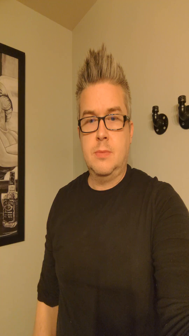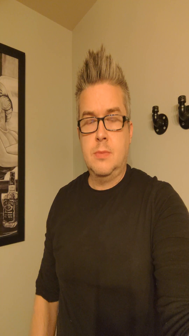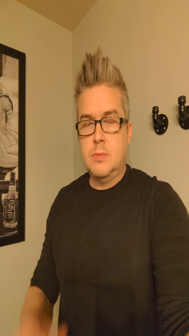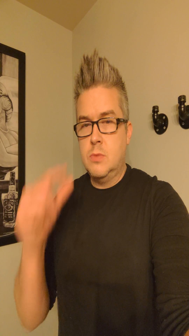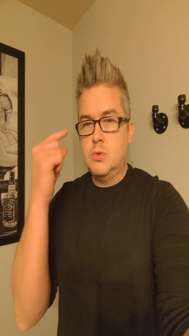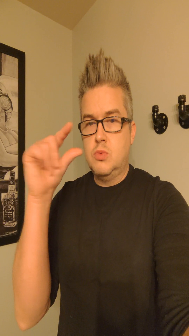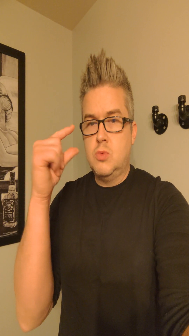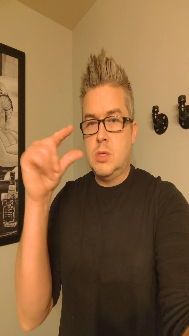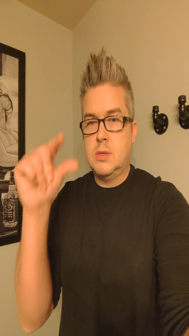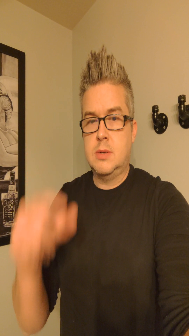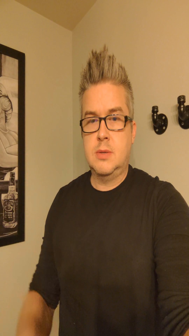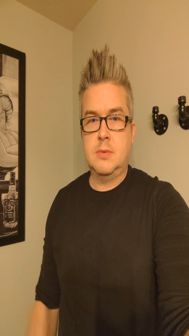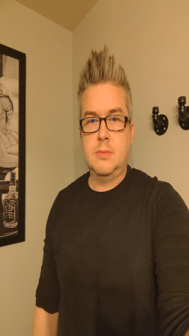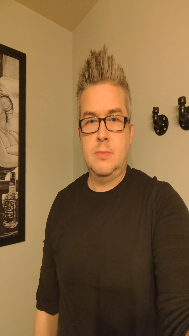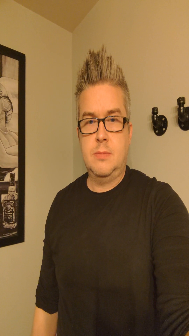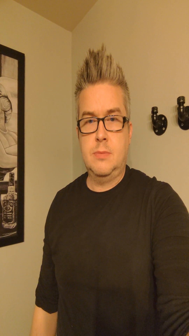green